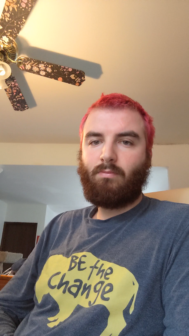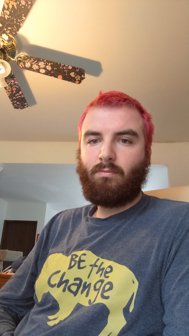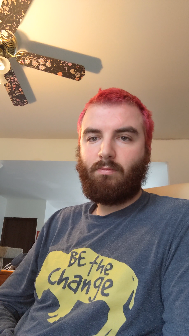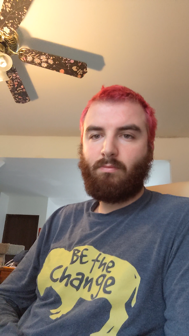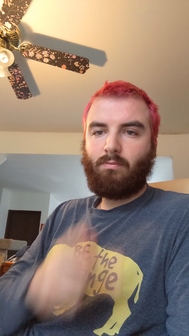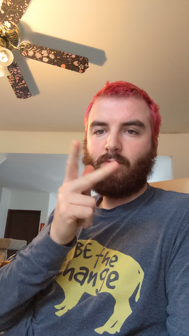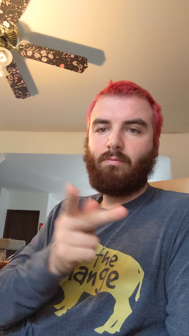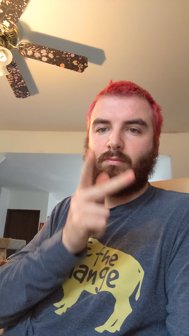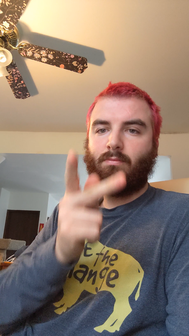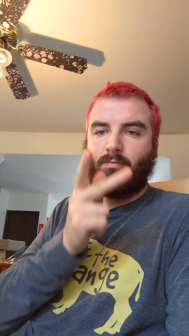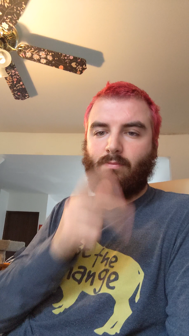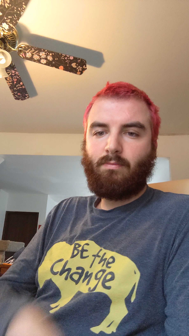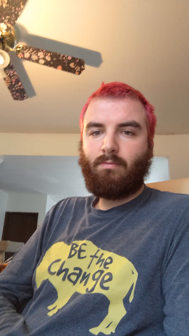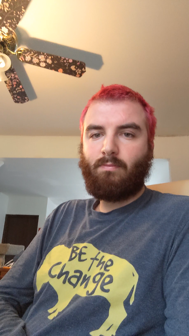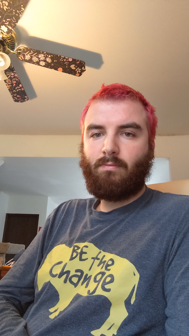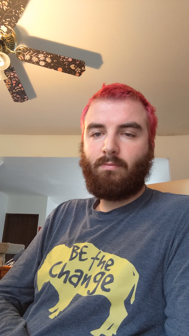careful